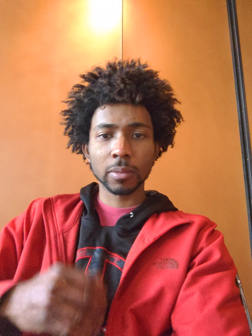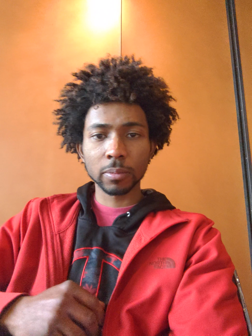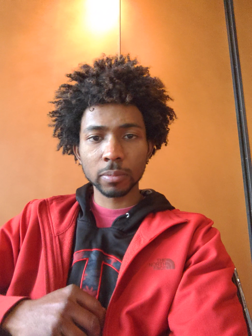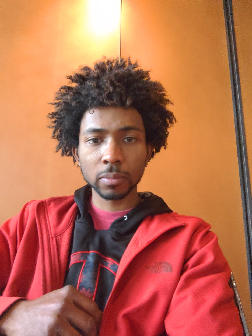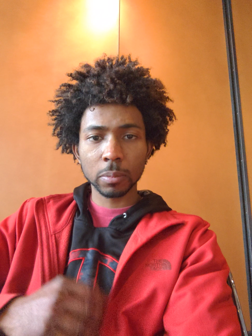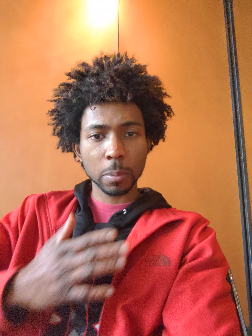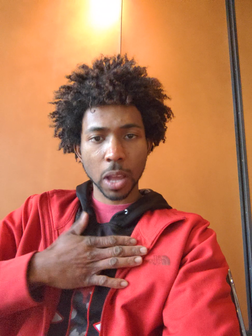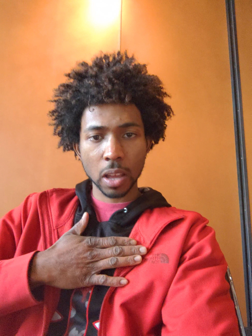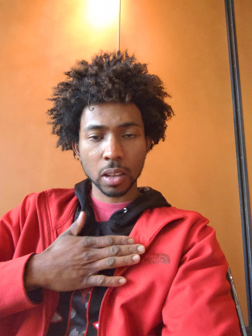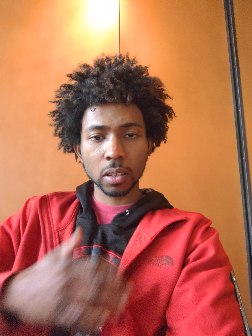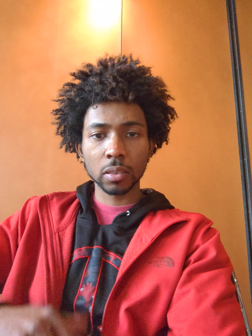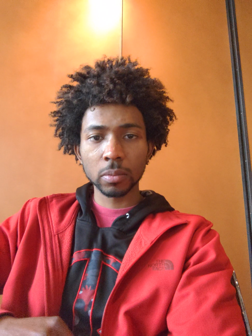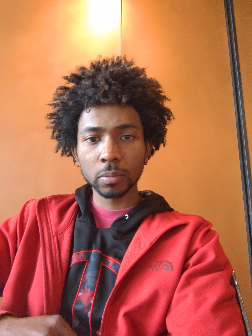my